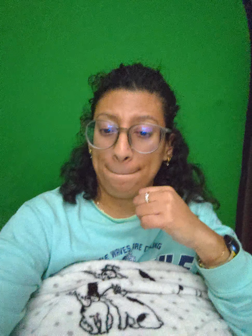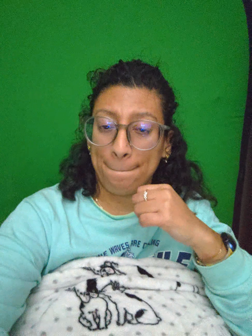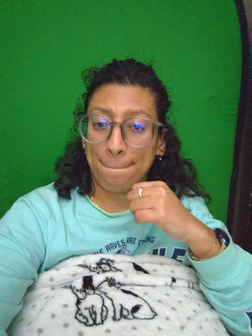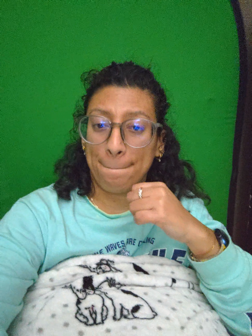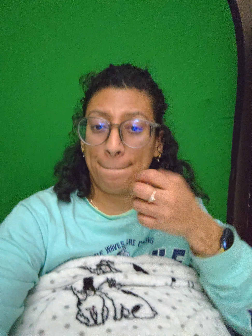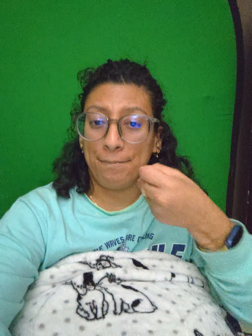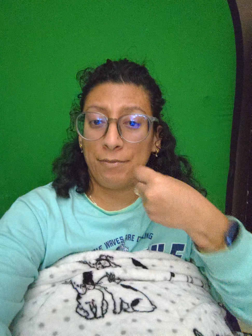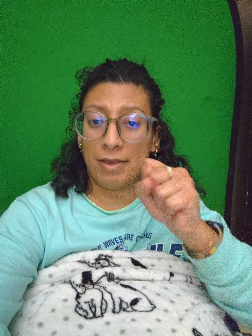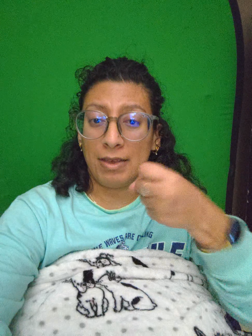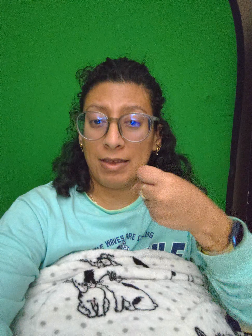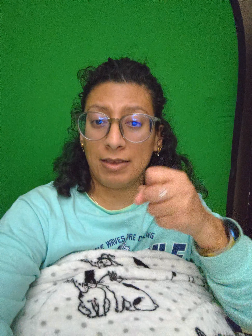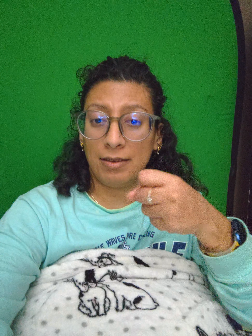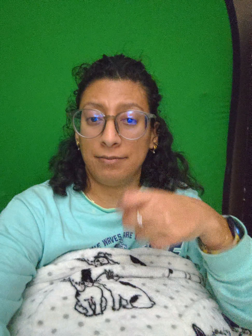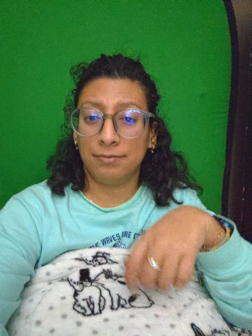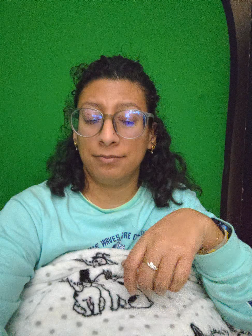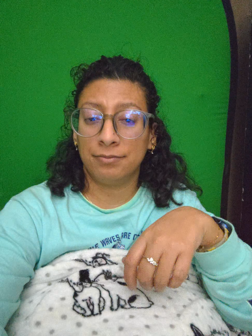make